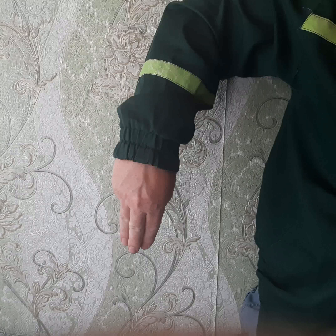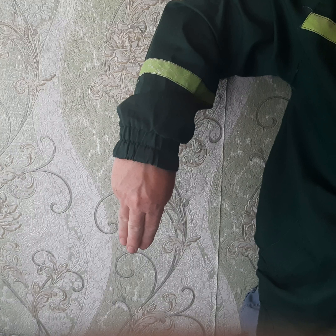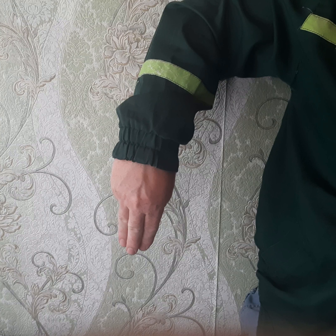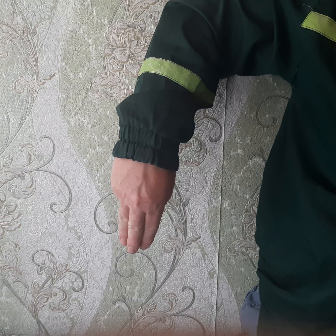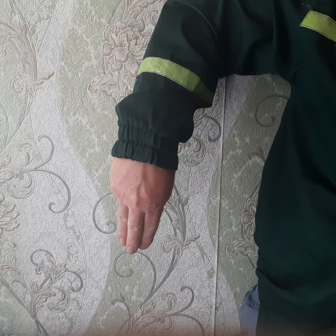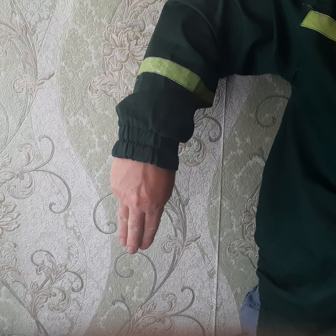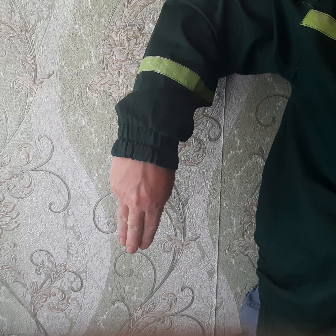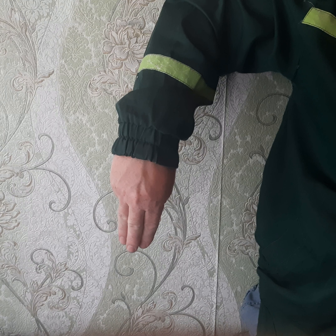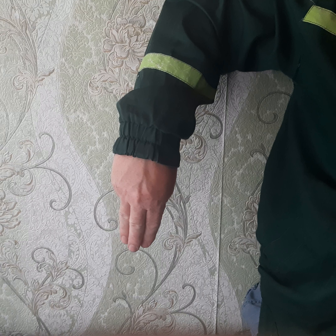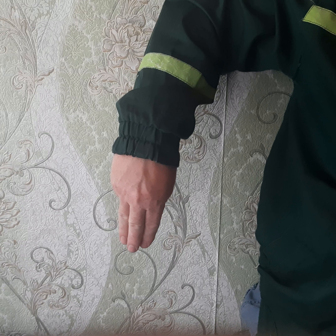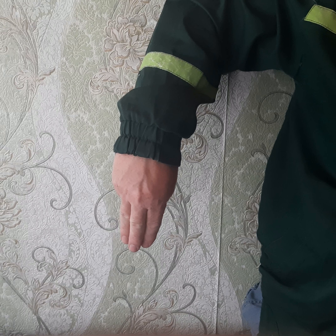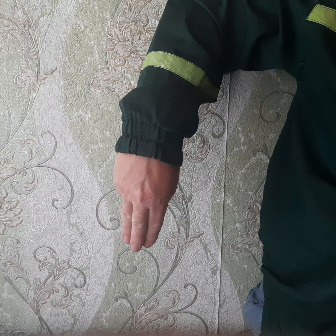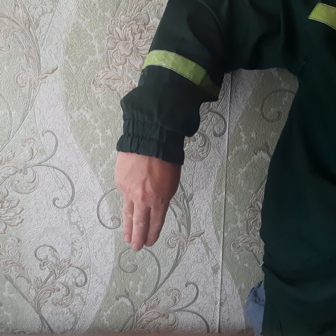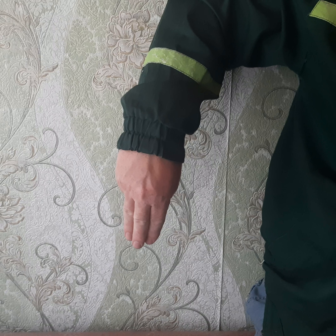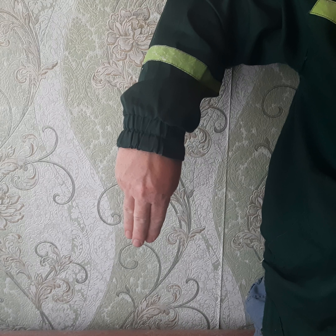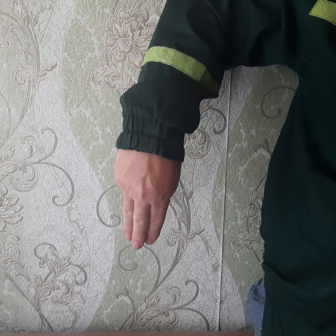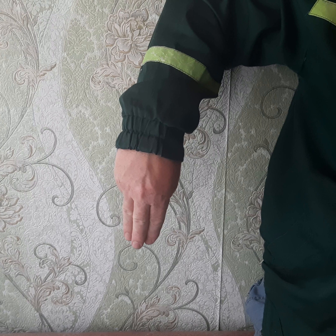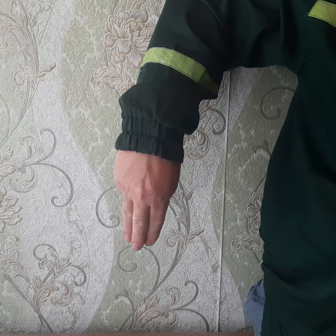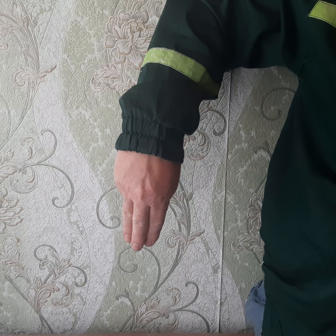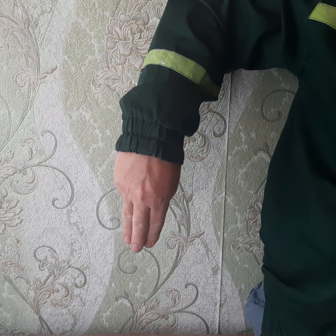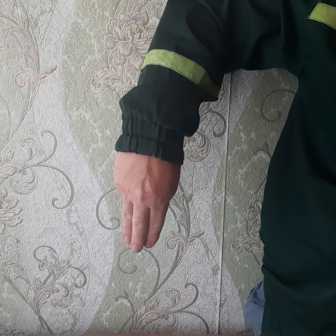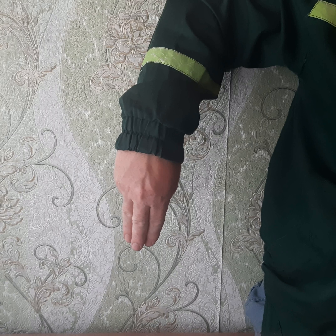Т